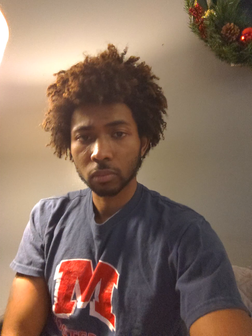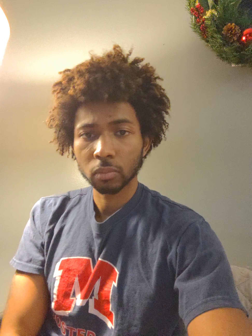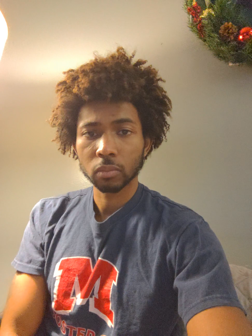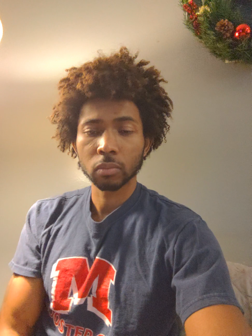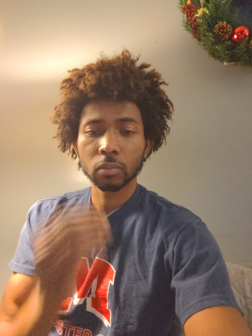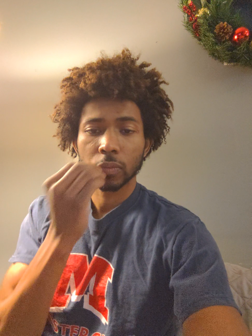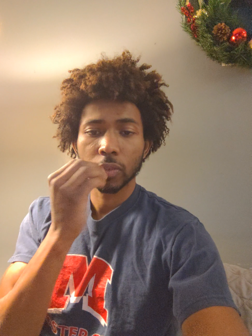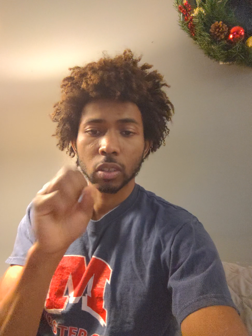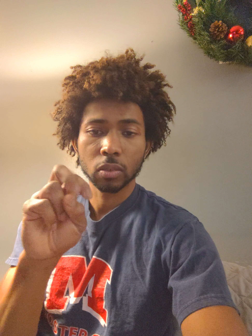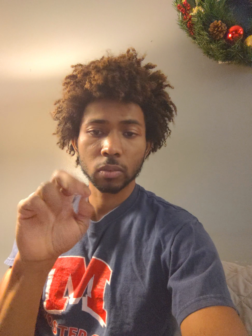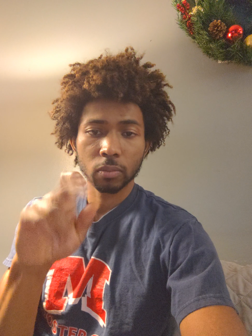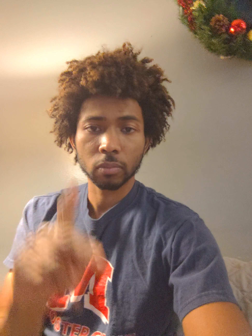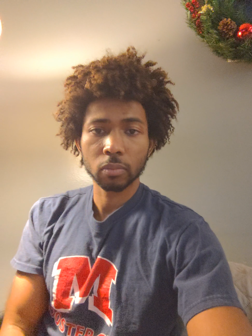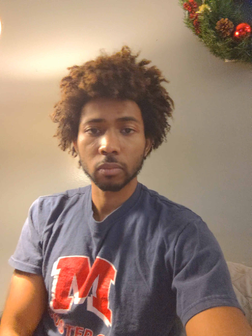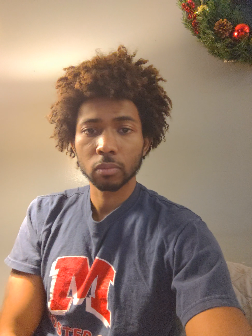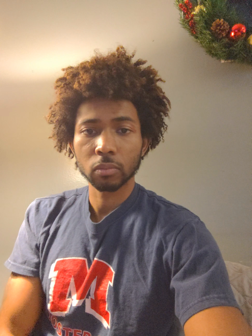snack